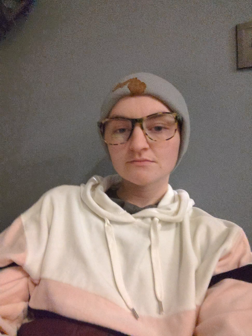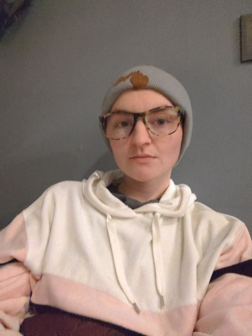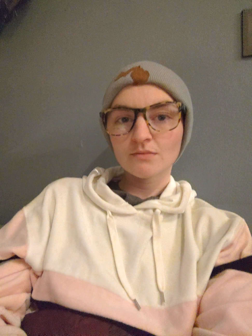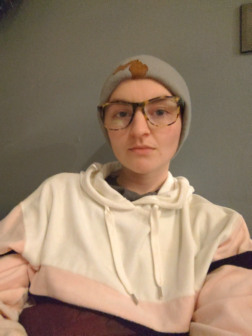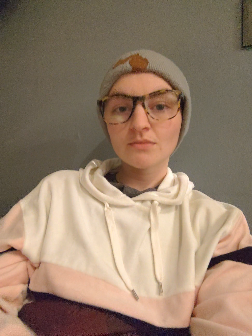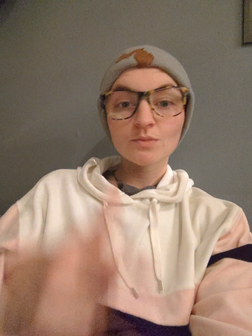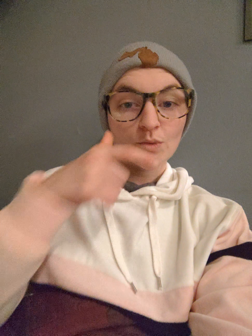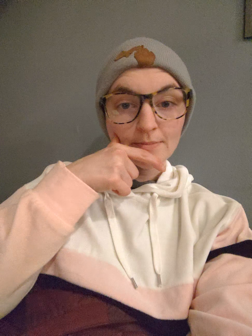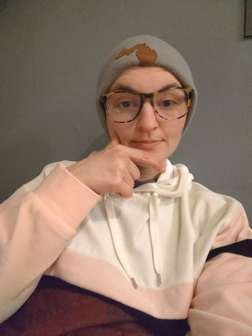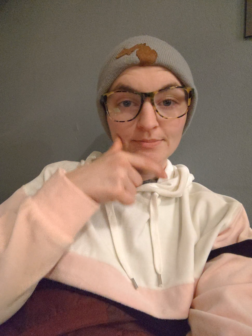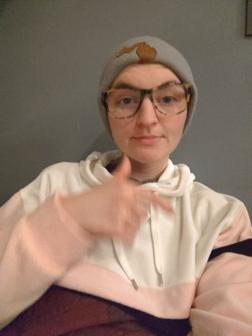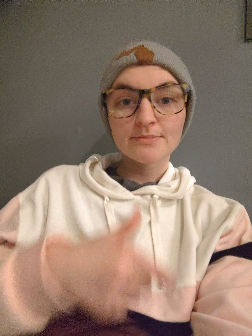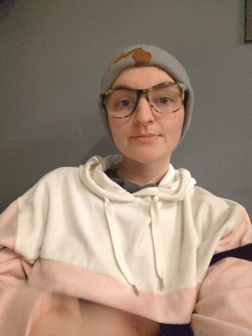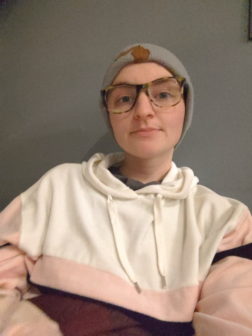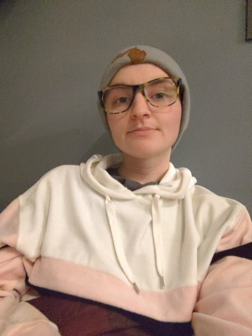radio